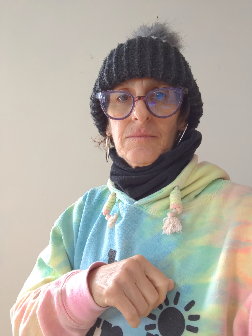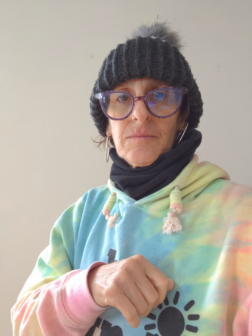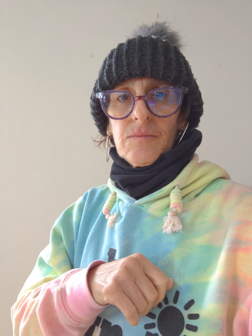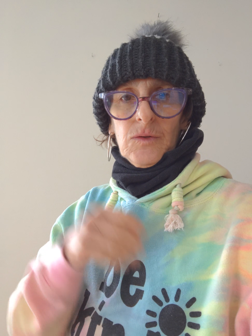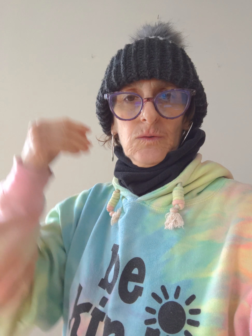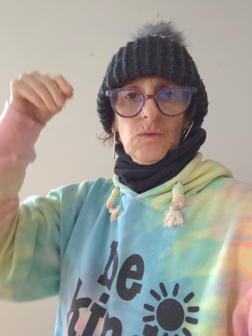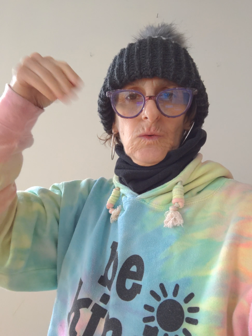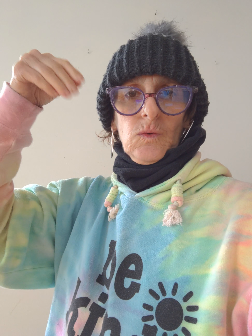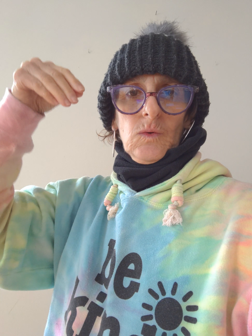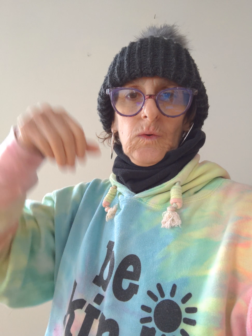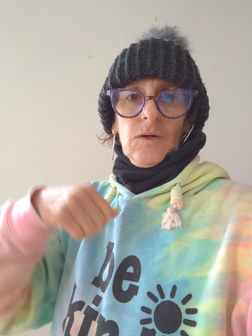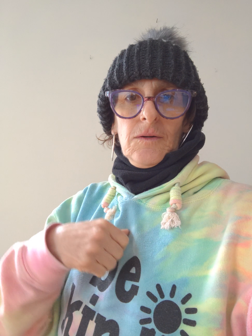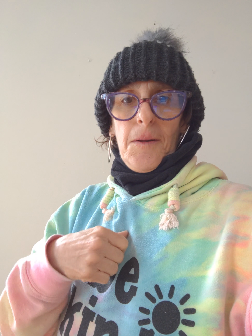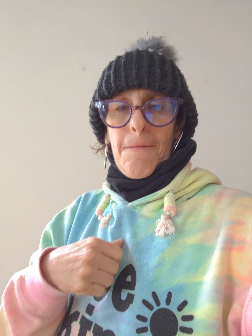store